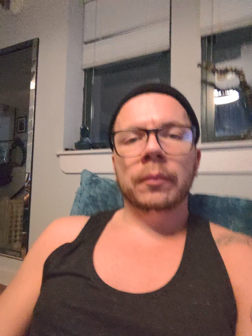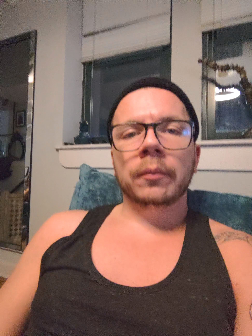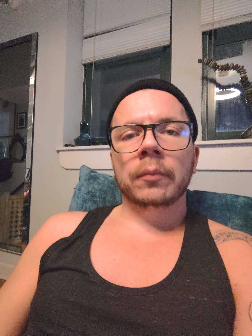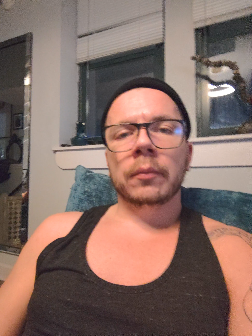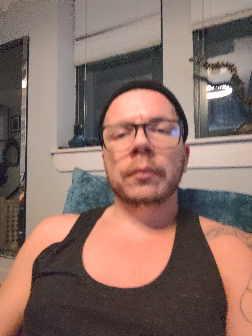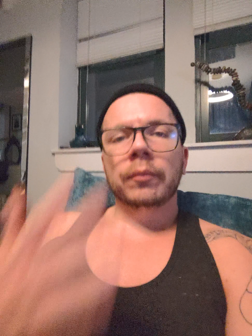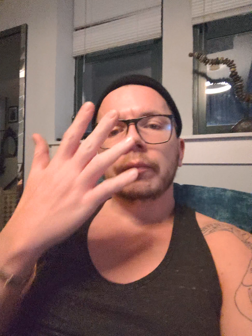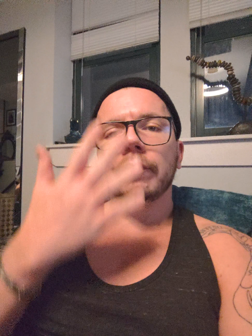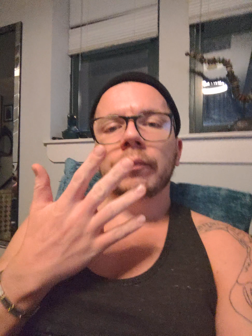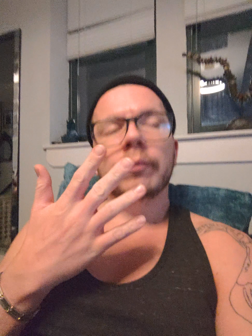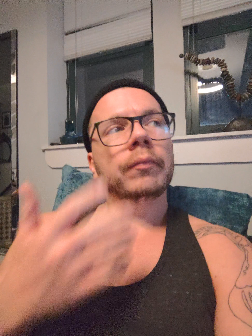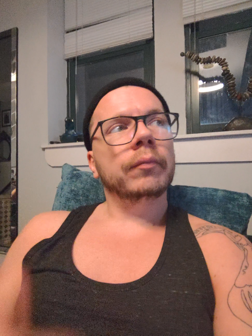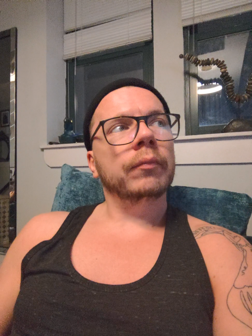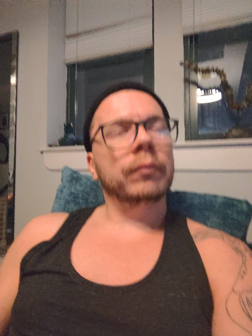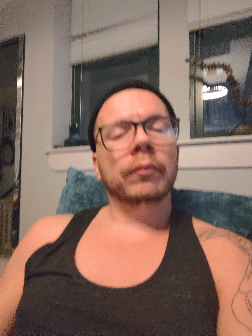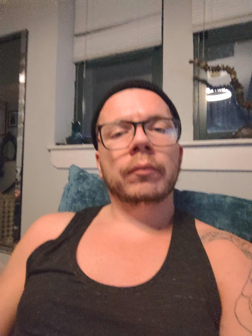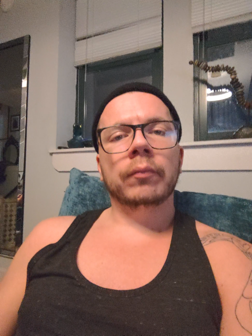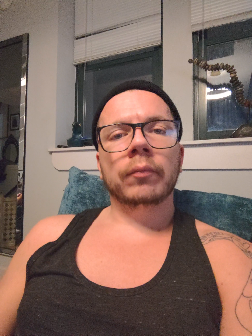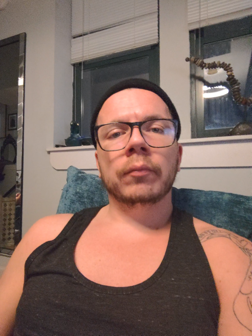sad